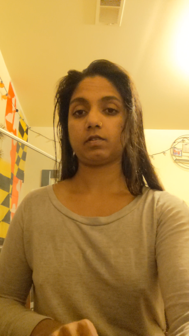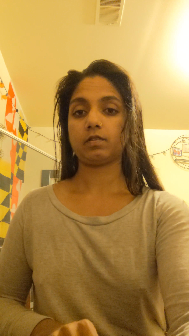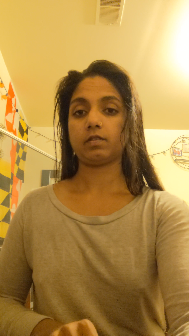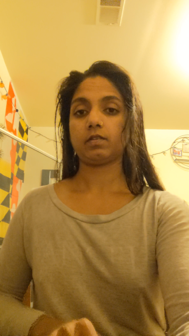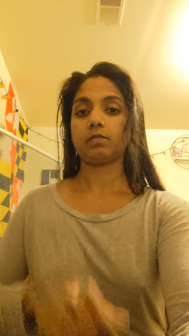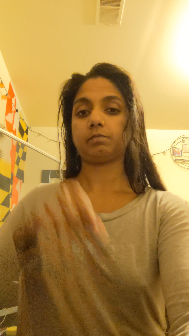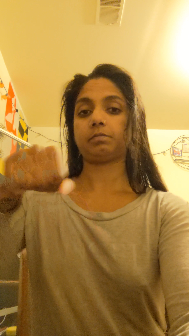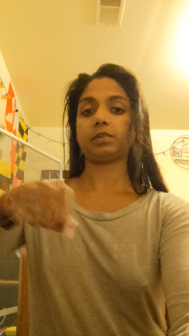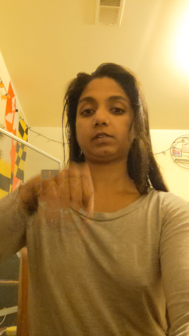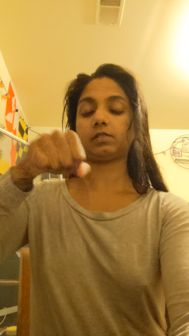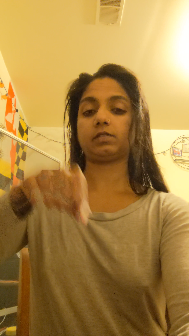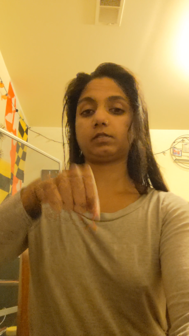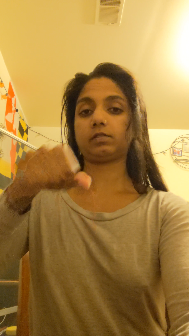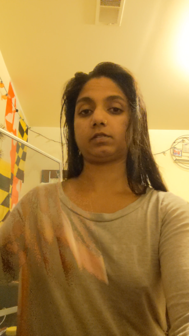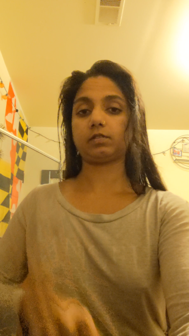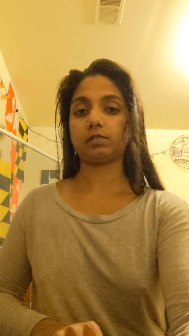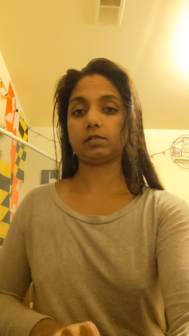bicycle